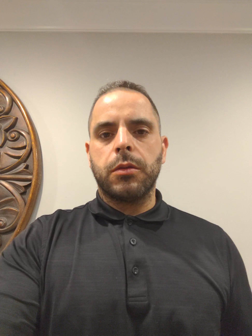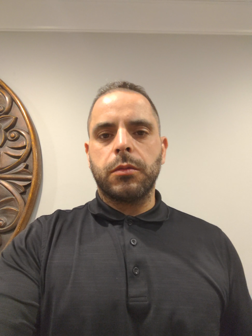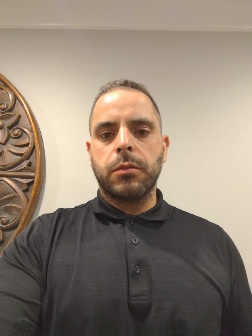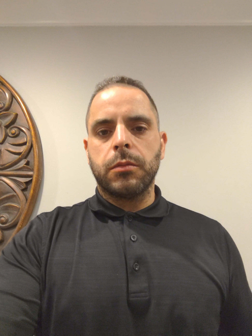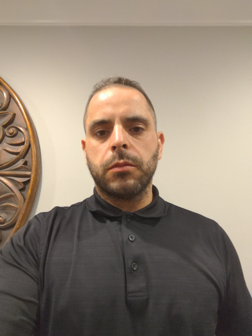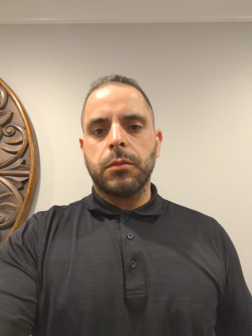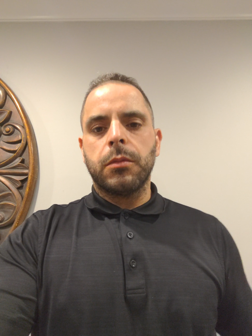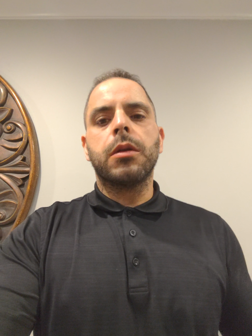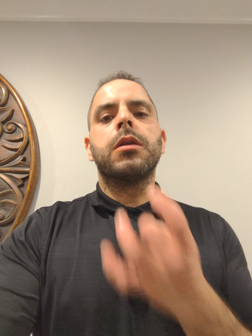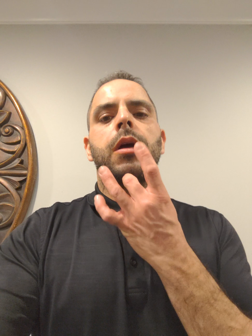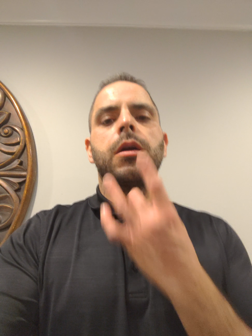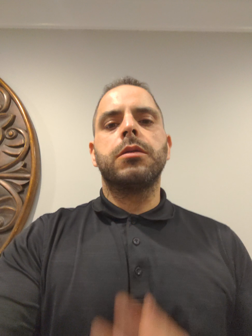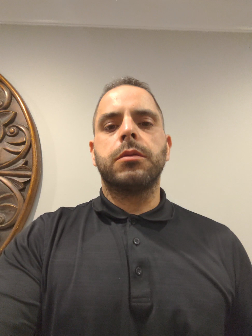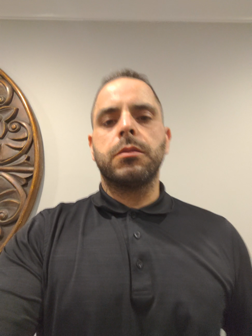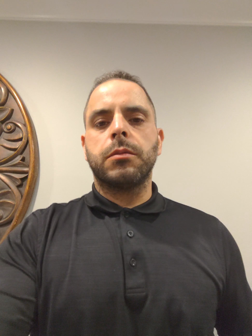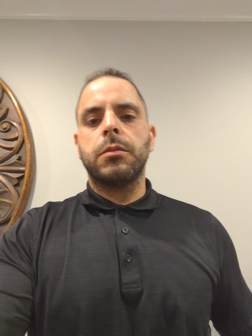lamp